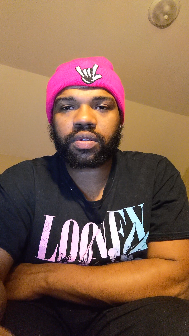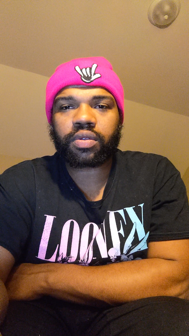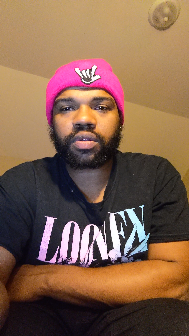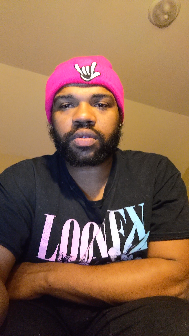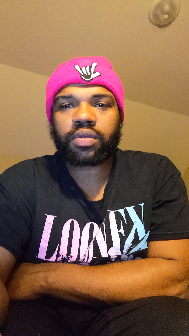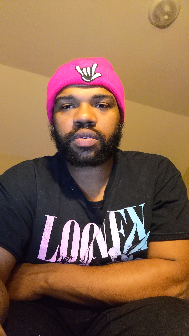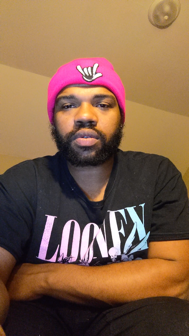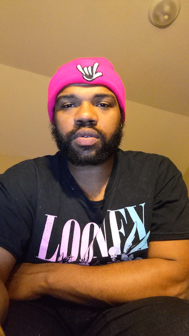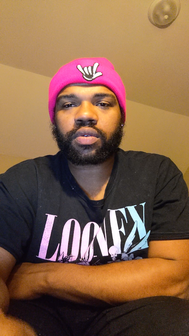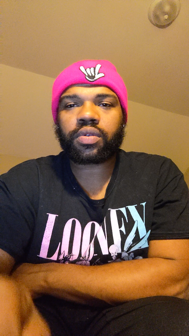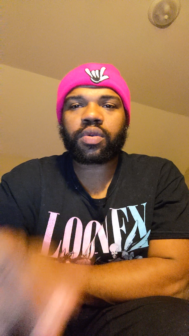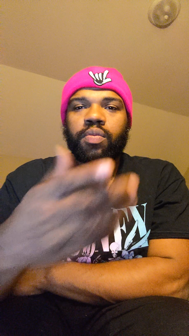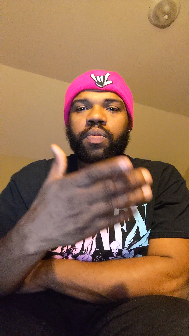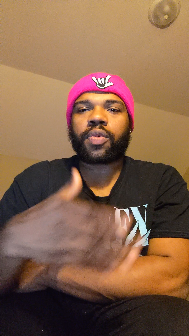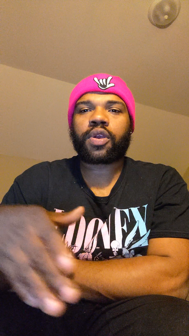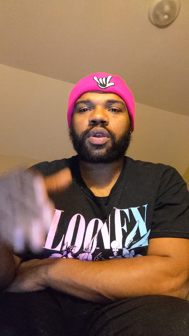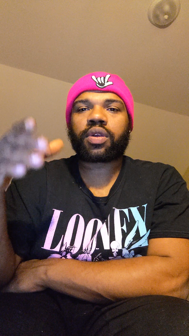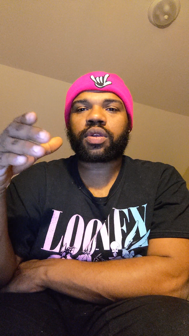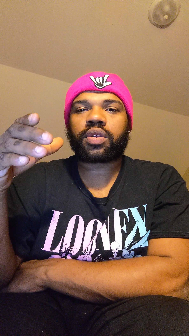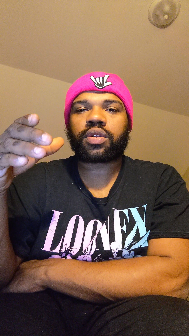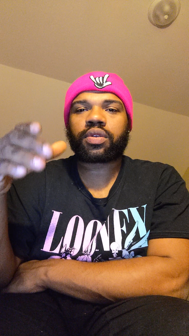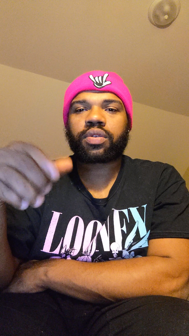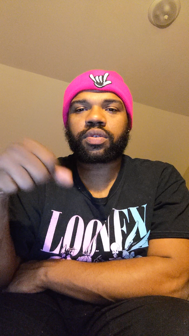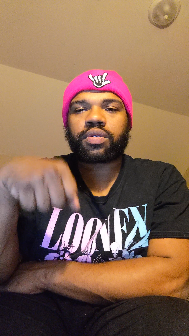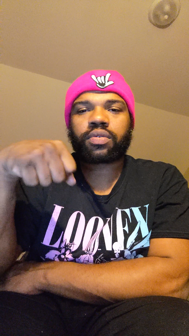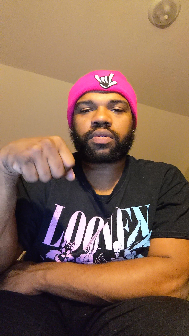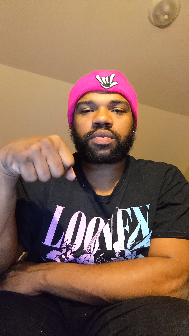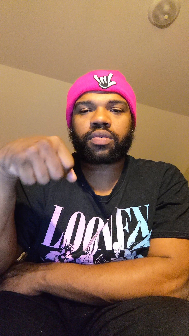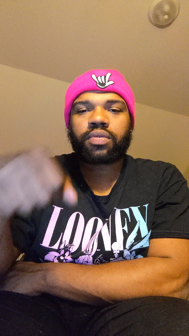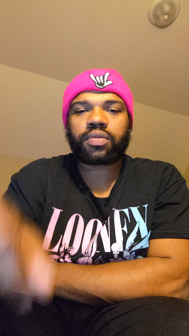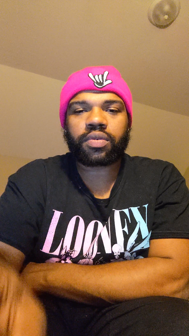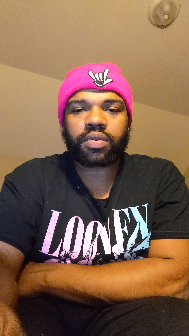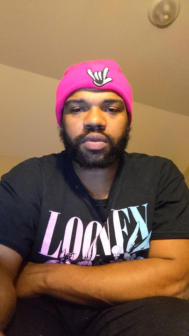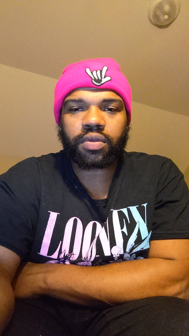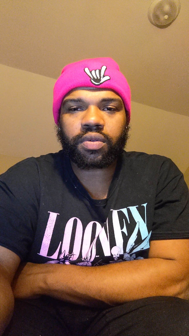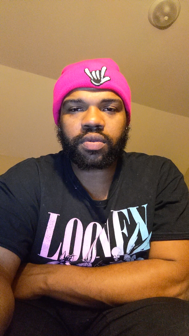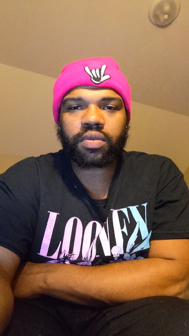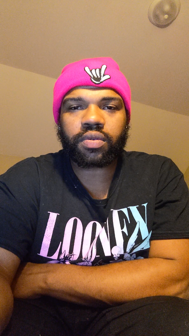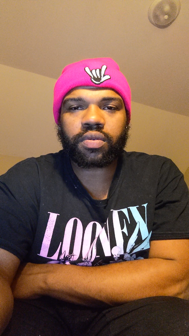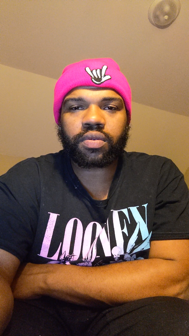bucket